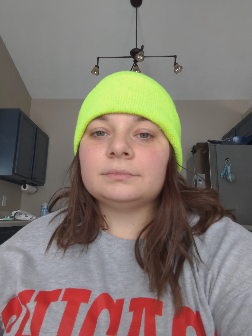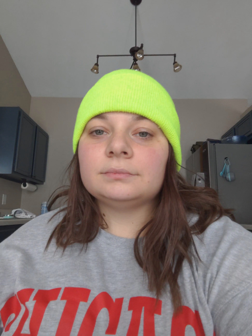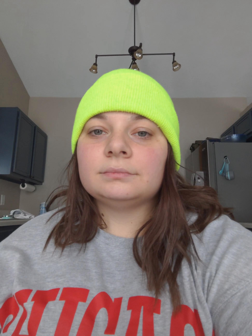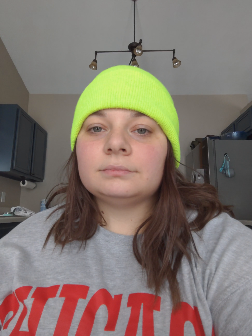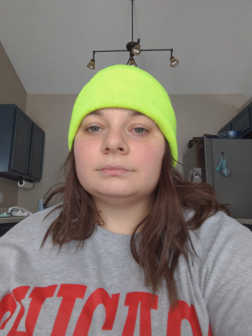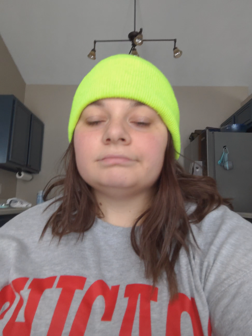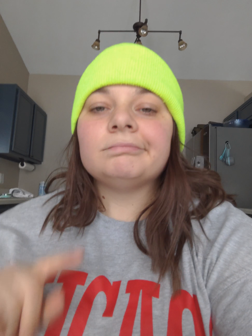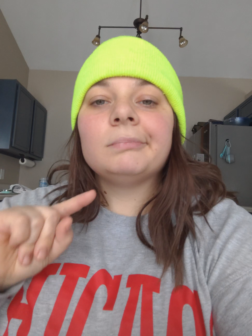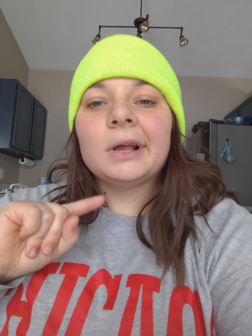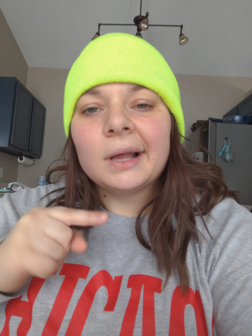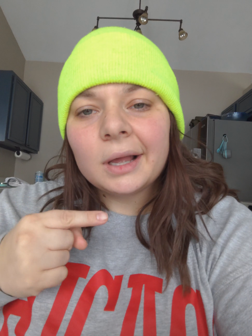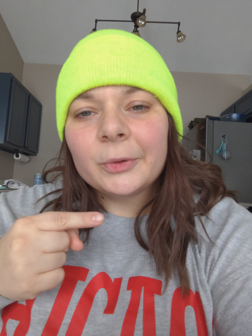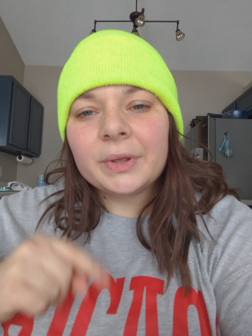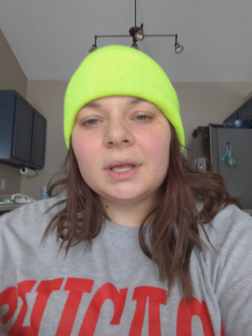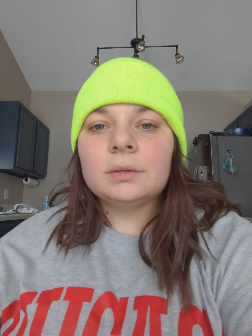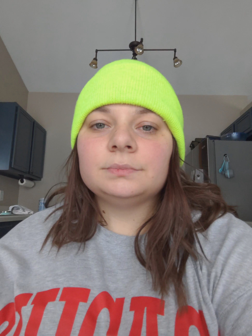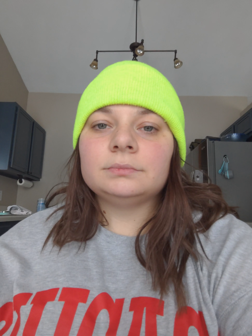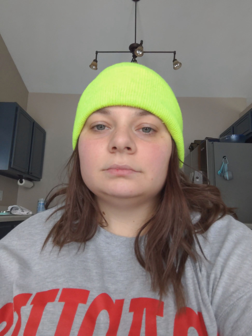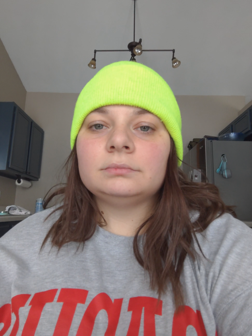owie